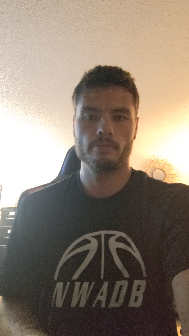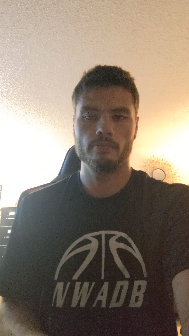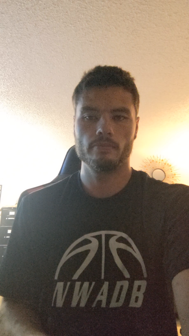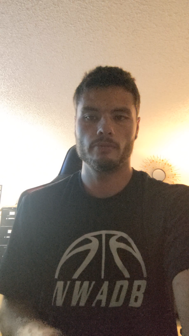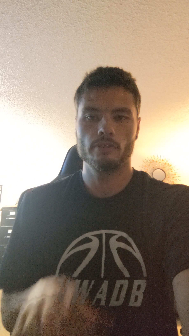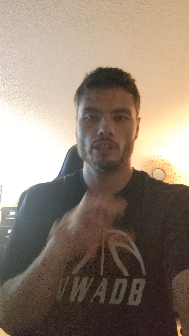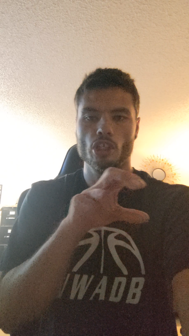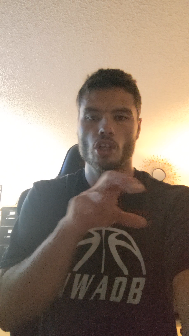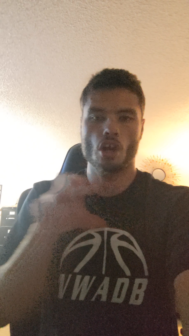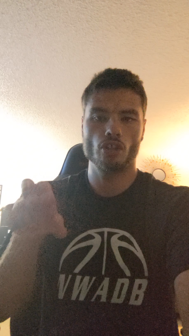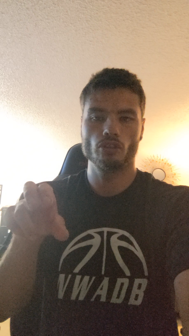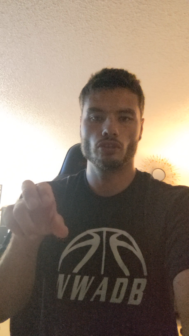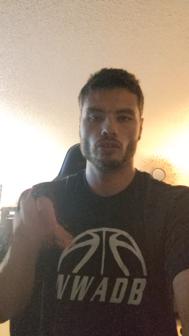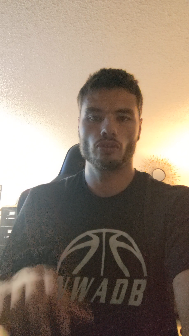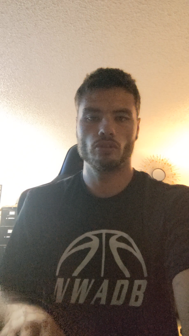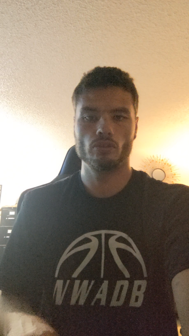couch